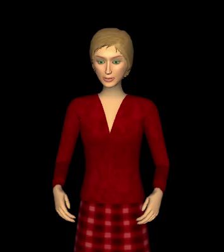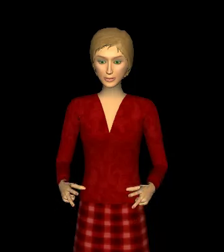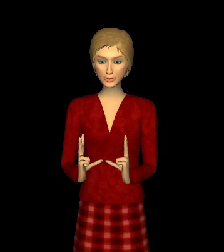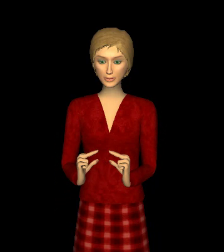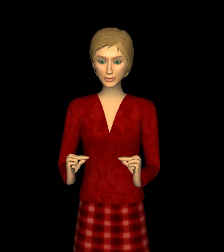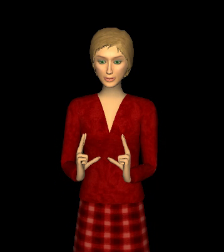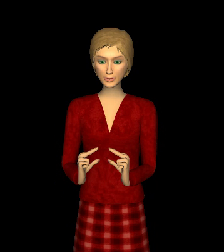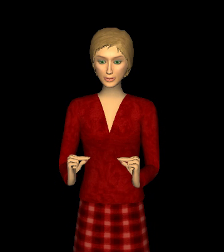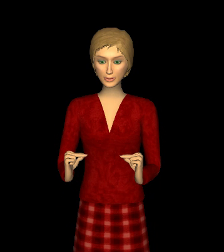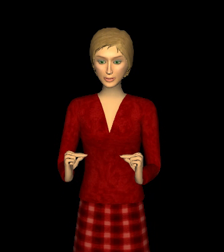يصف